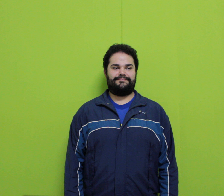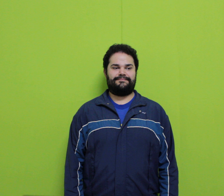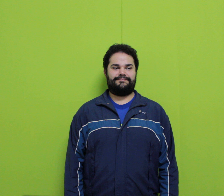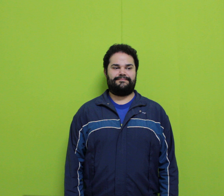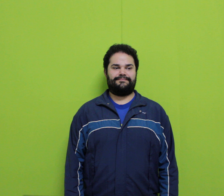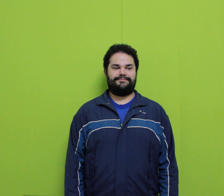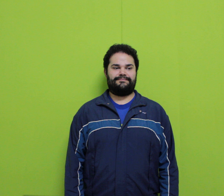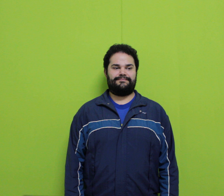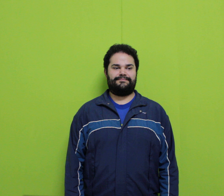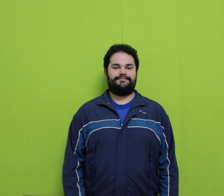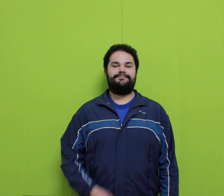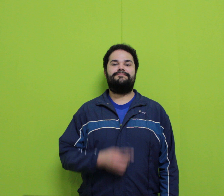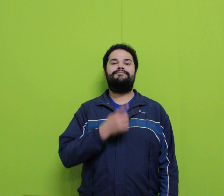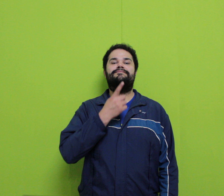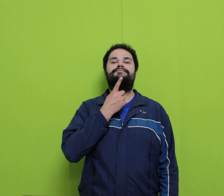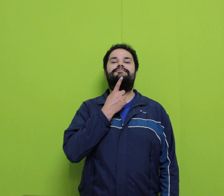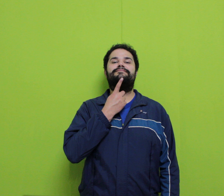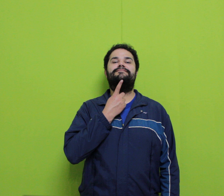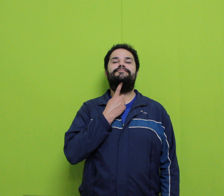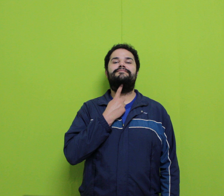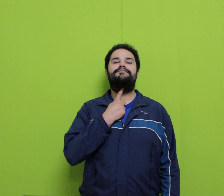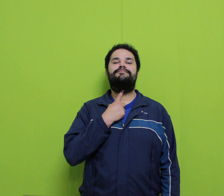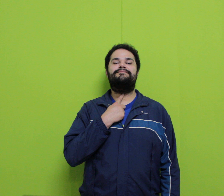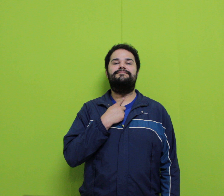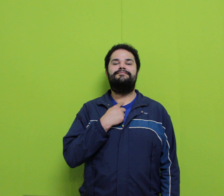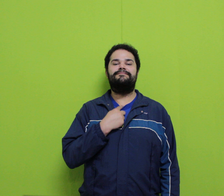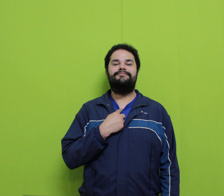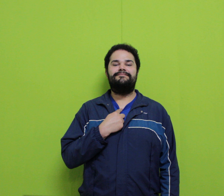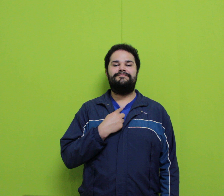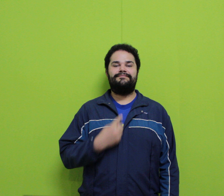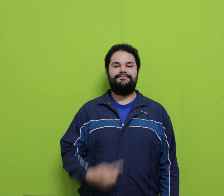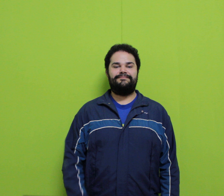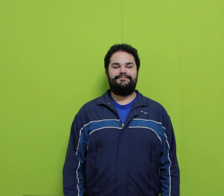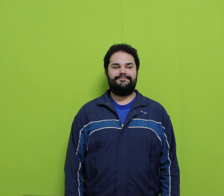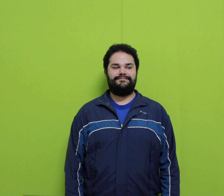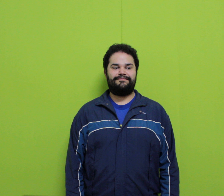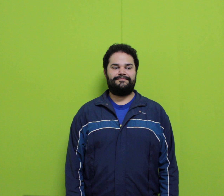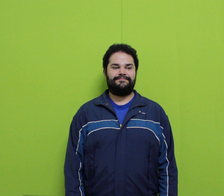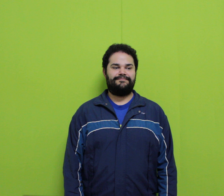vontade